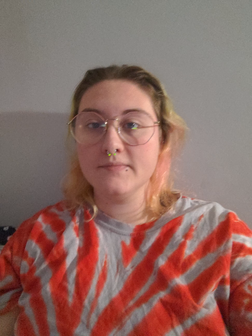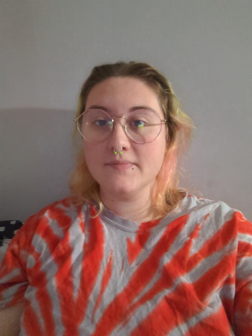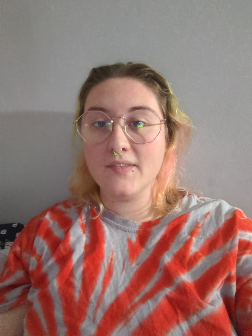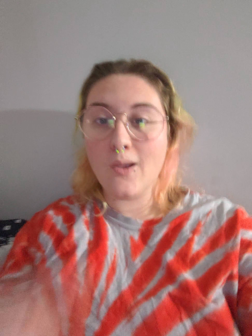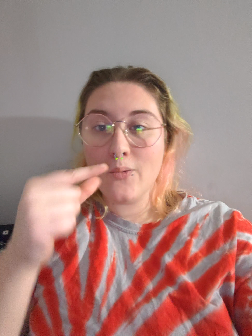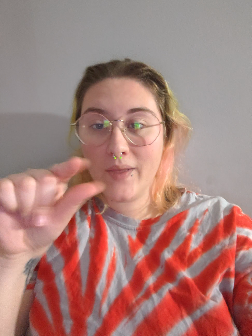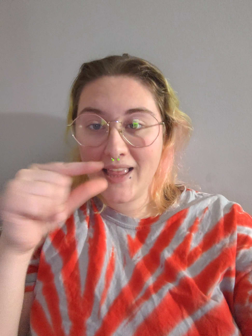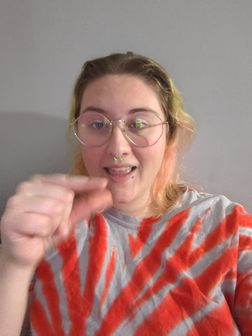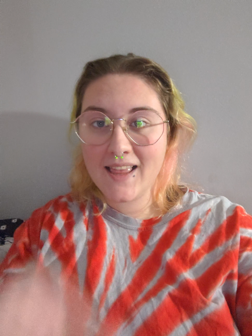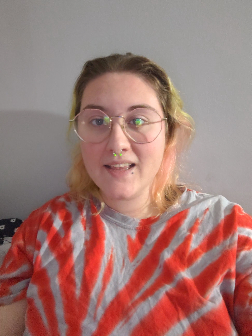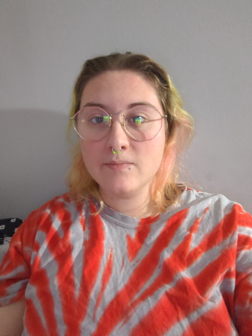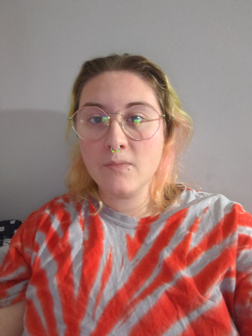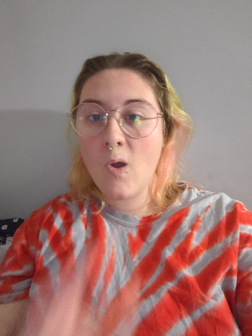green